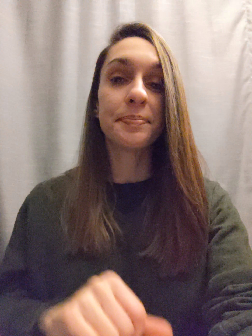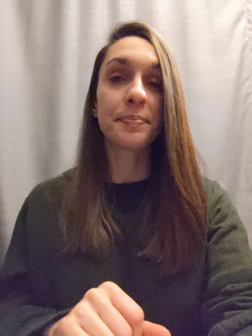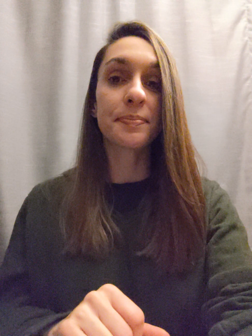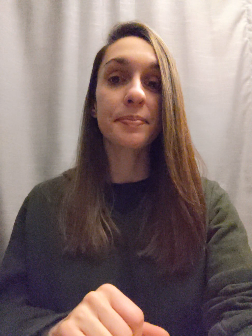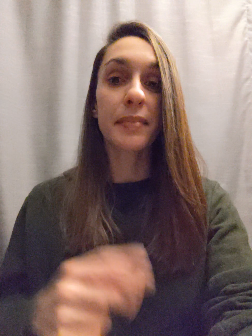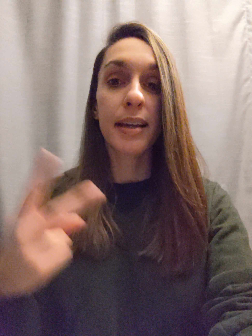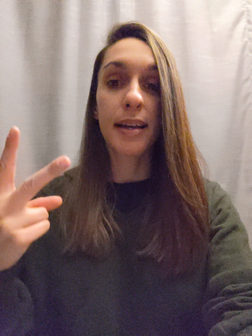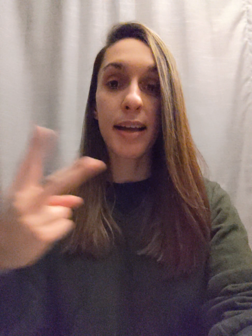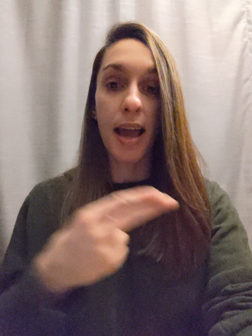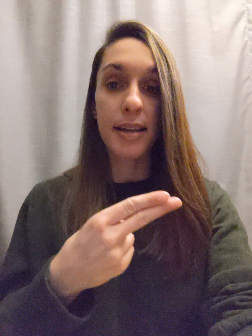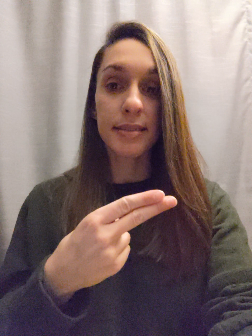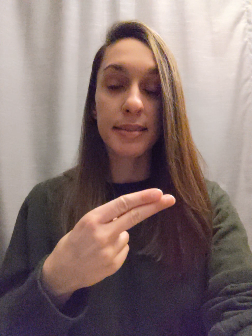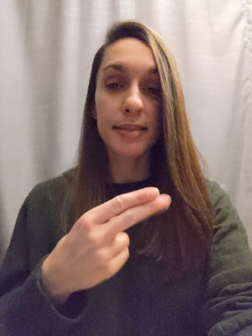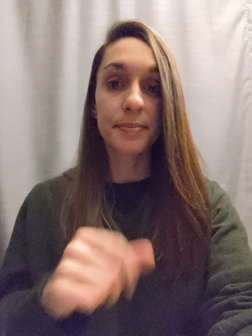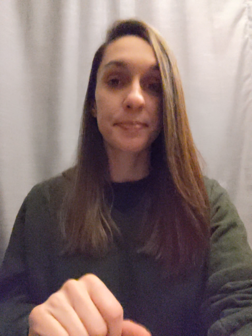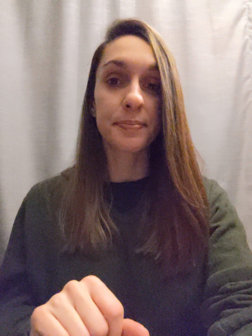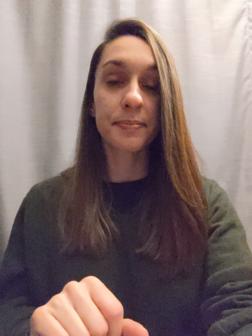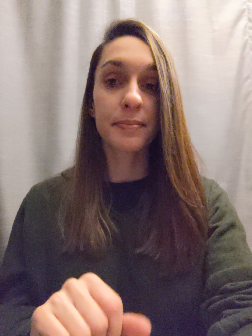cut